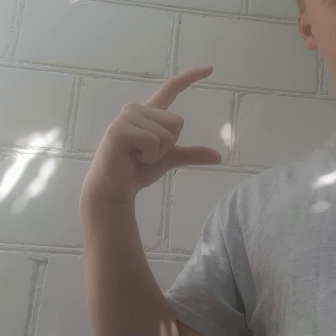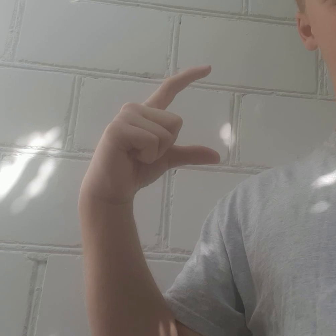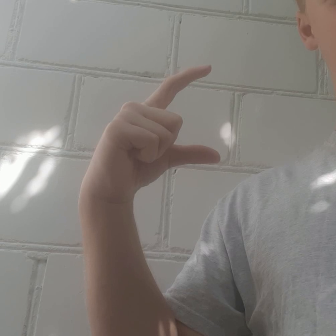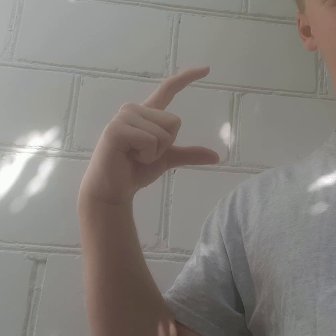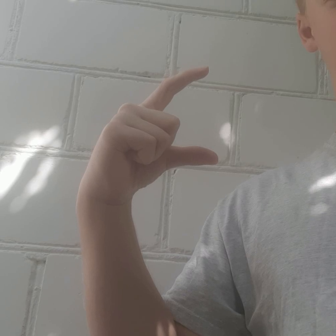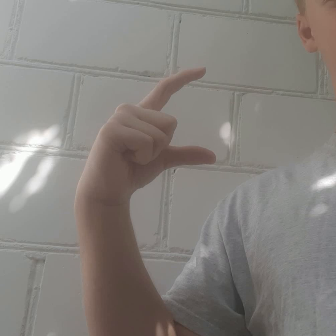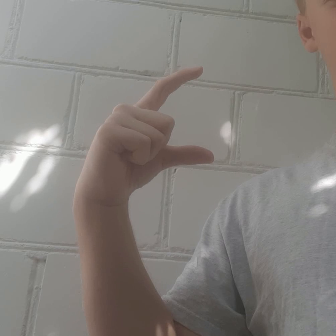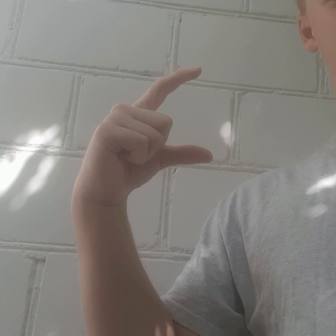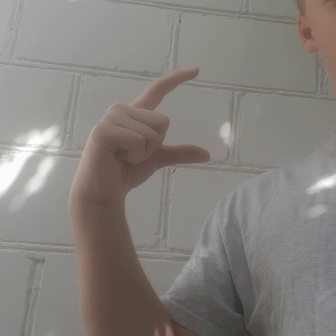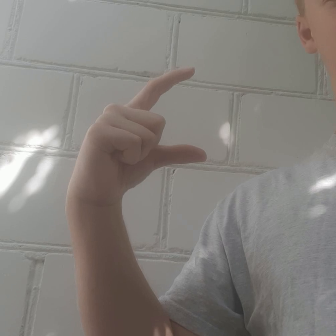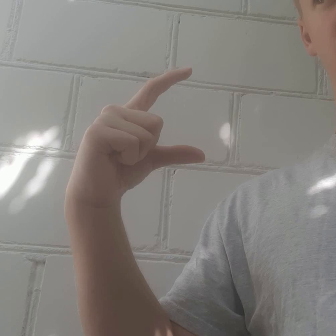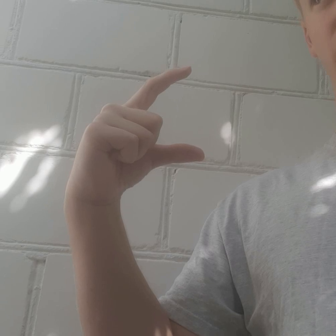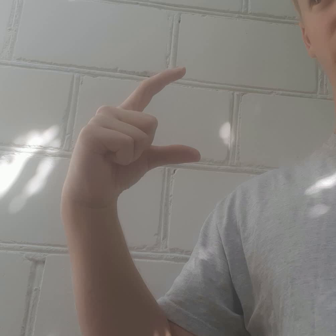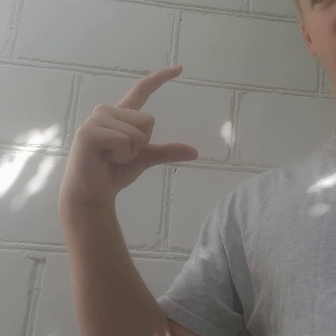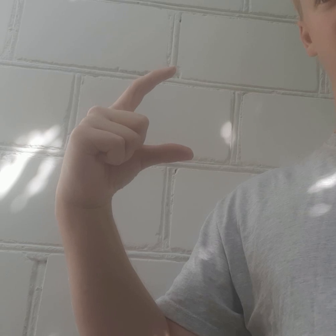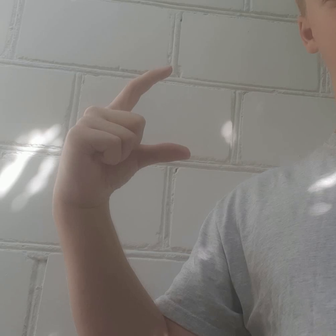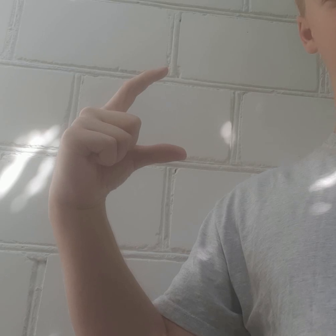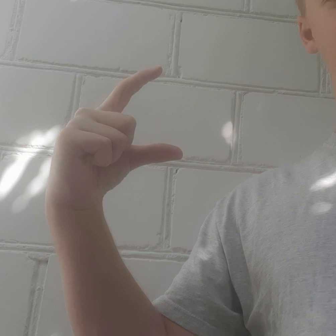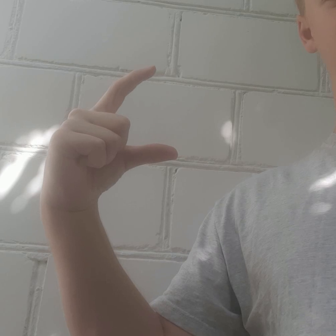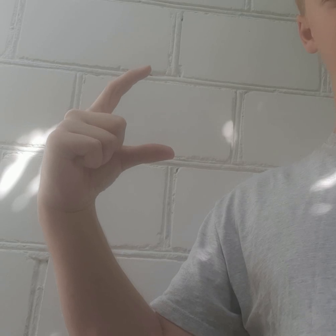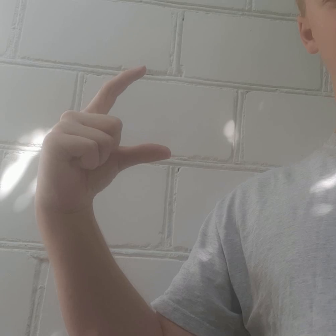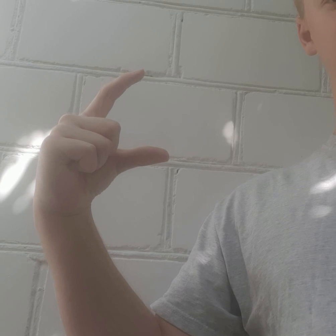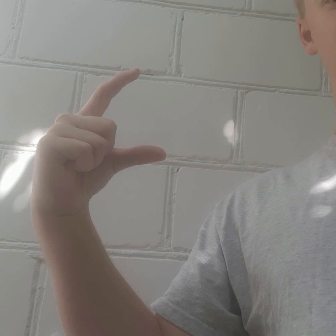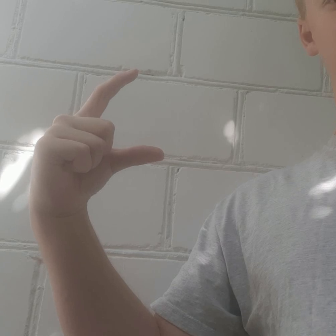Є